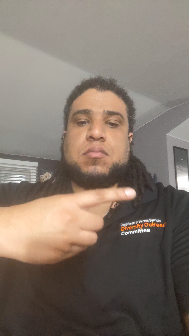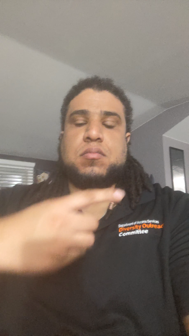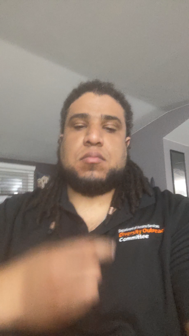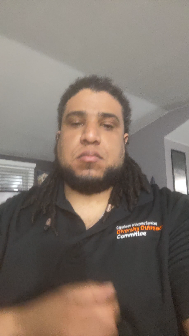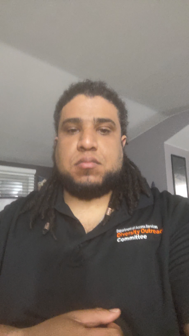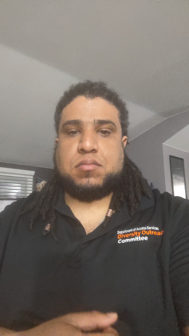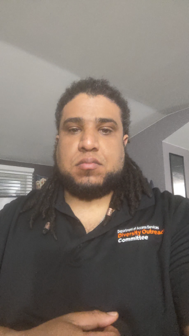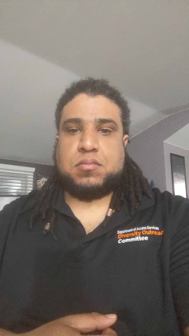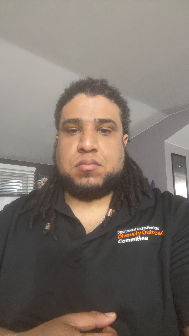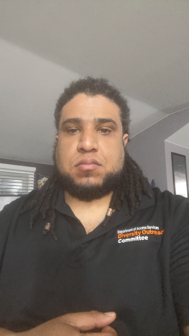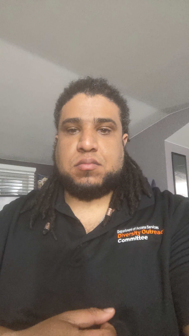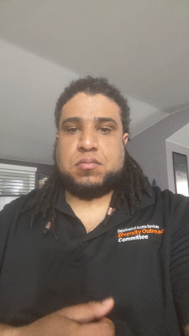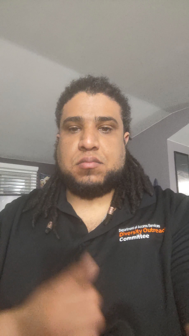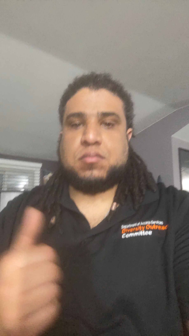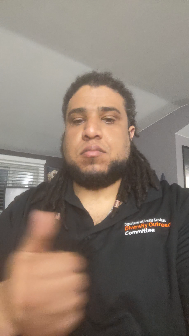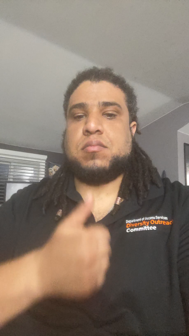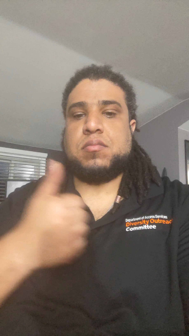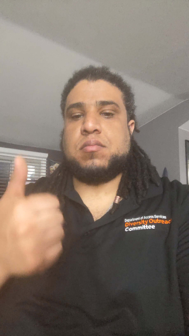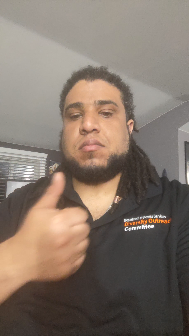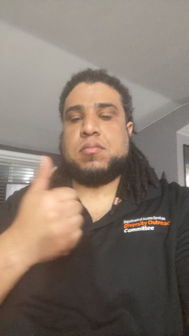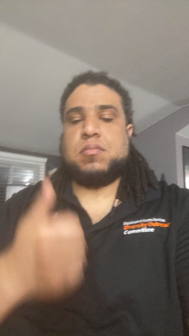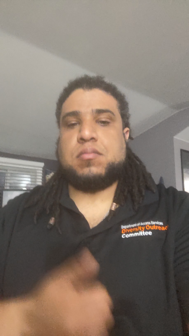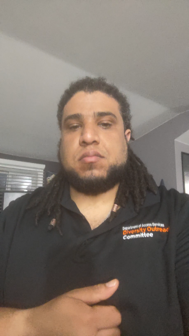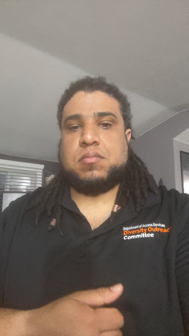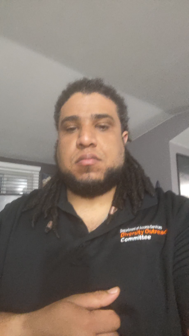basement